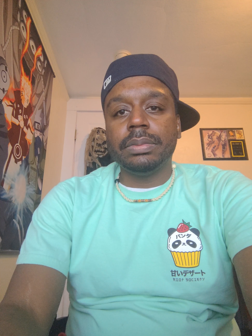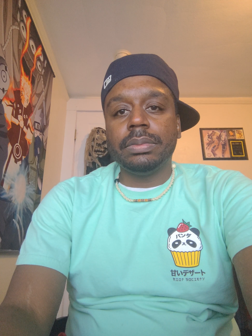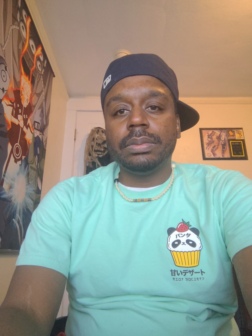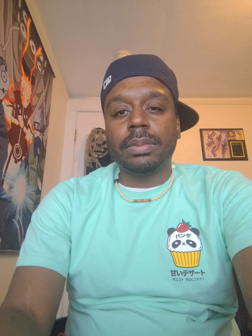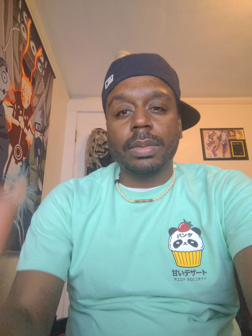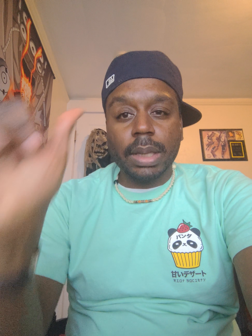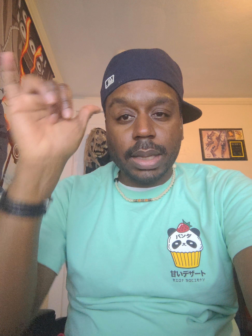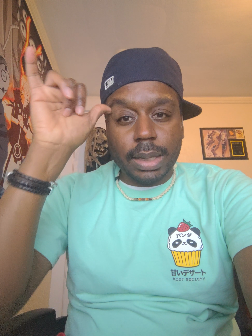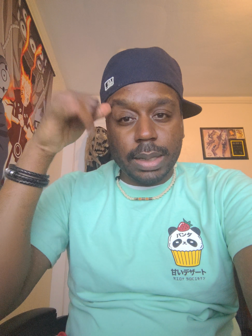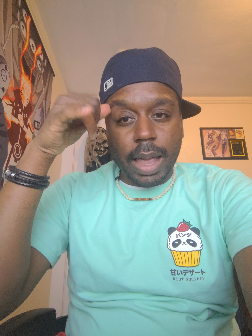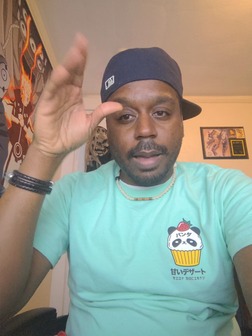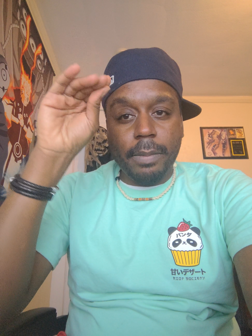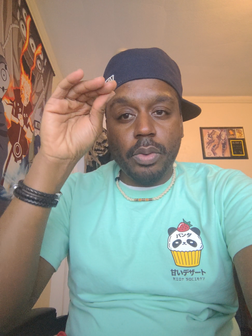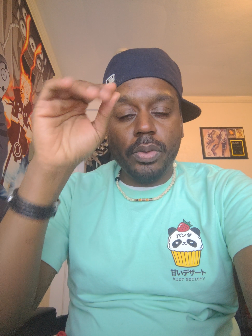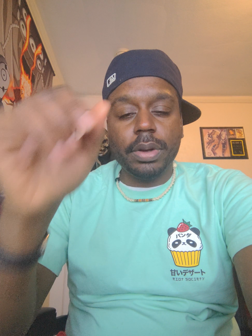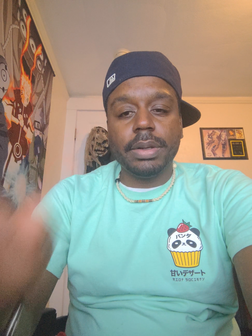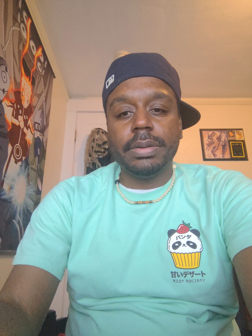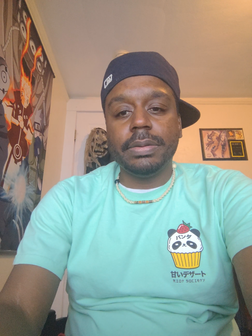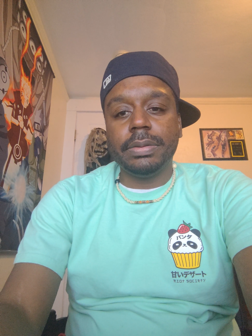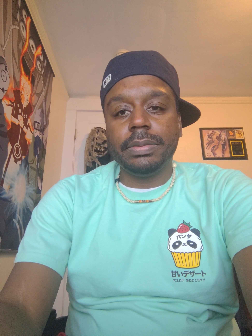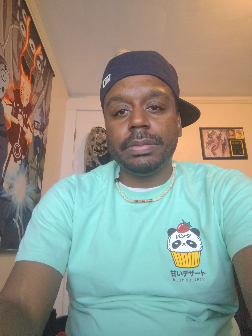cowboy